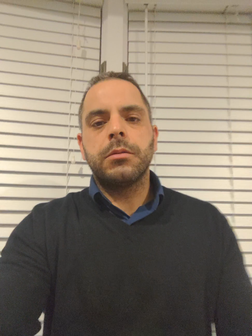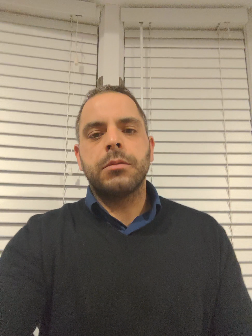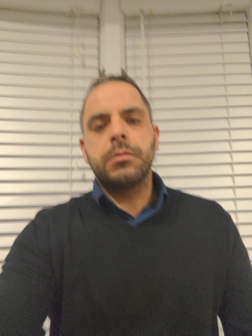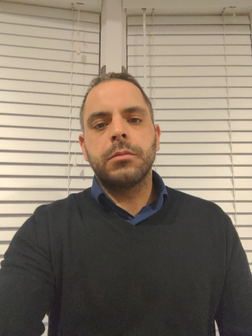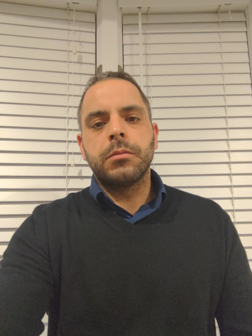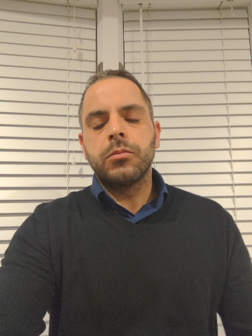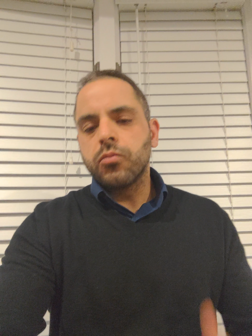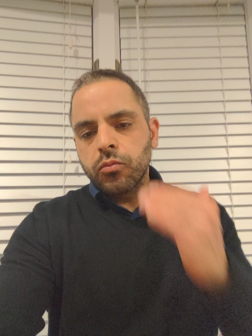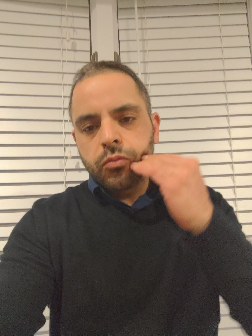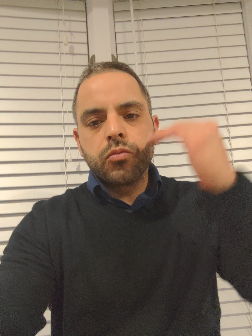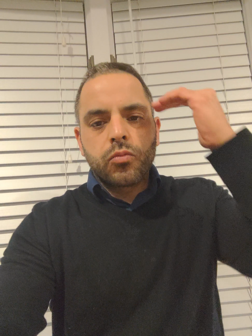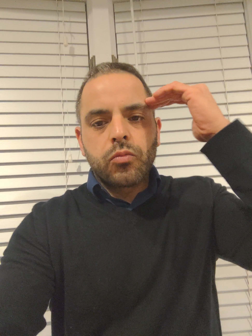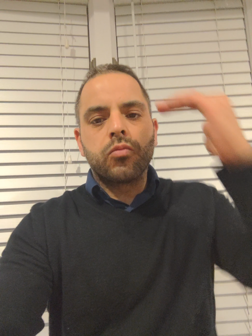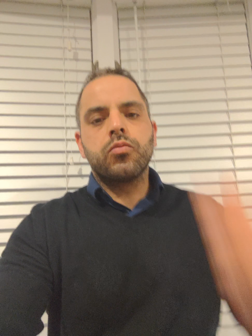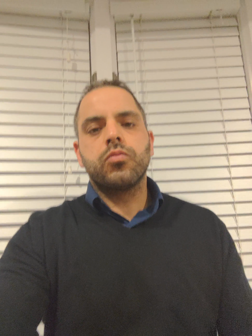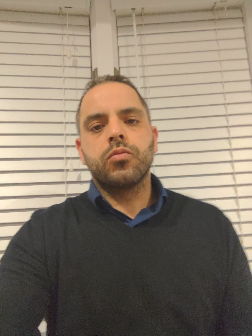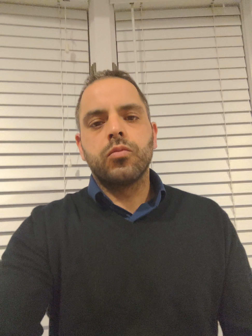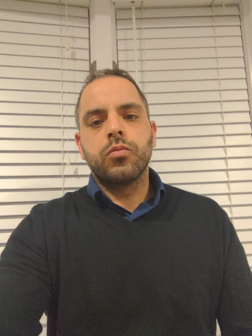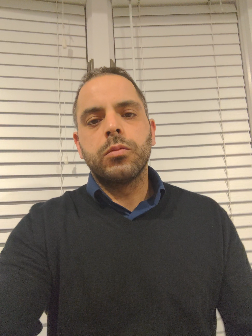head